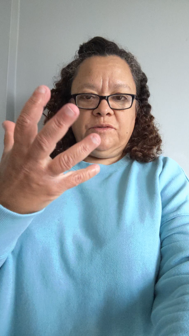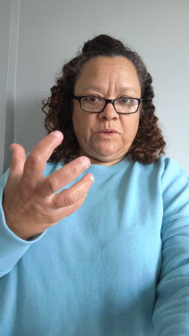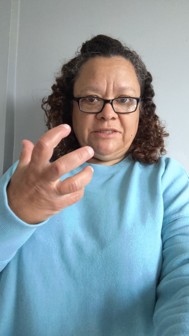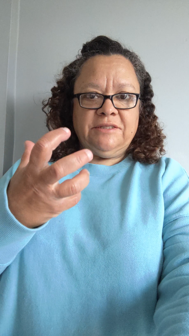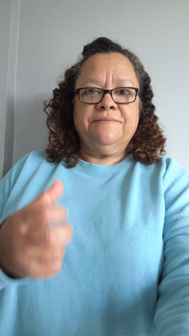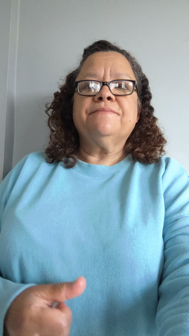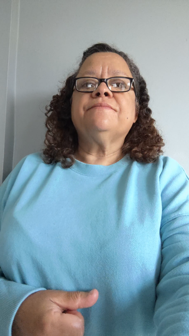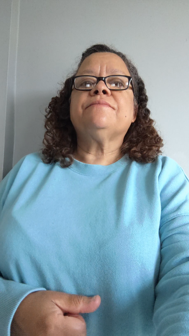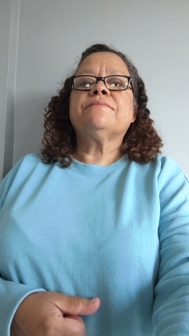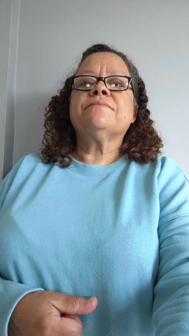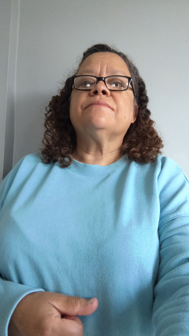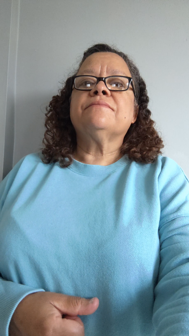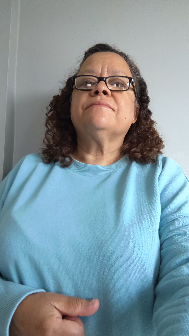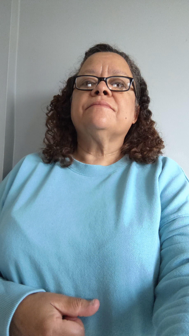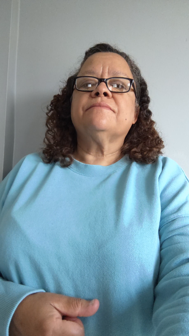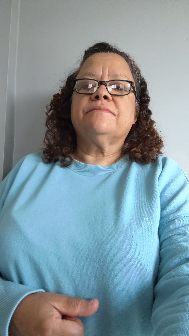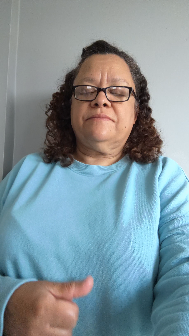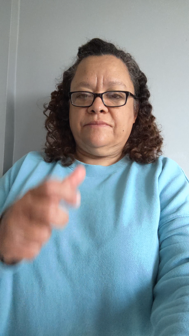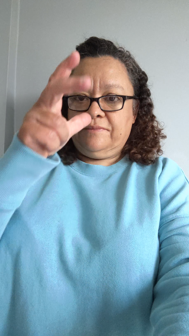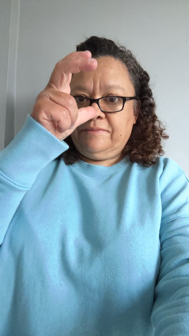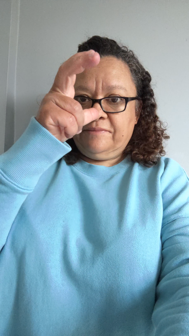ant